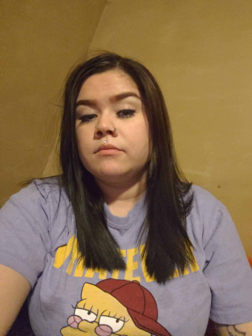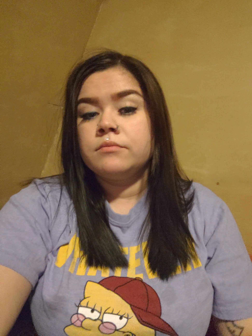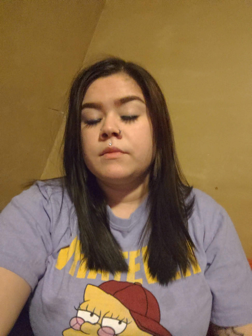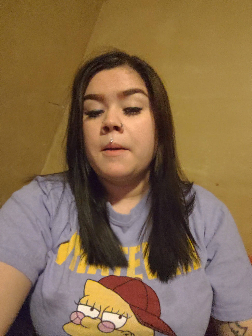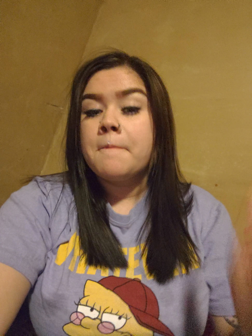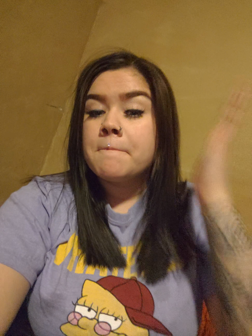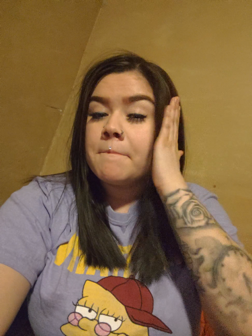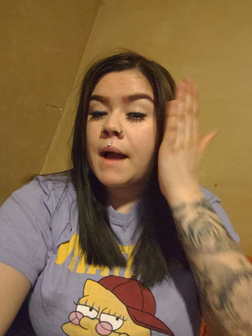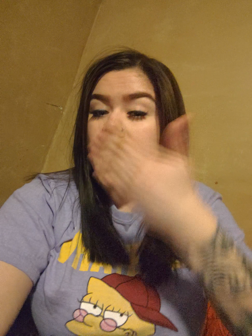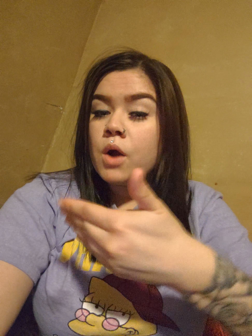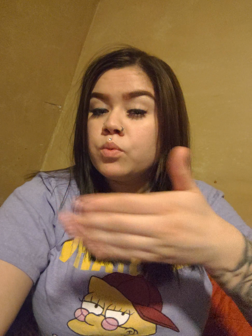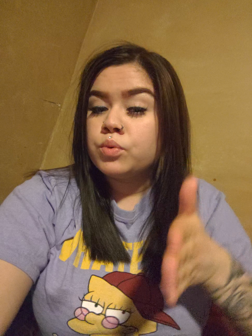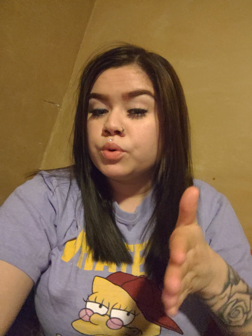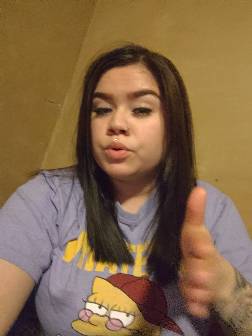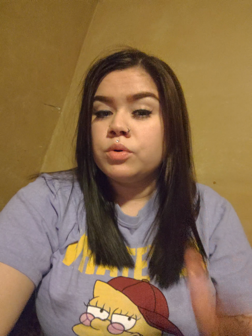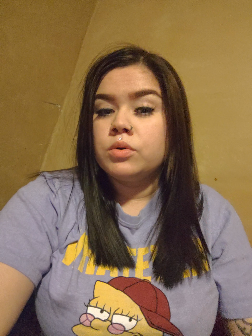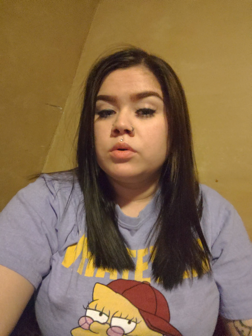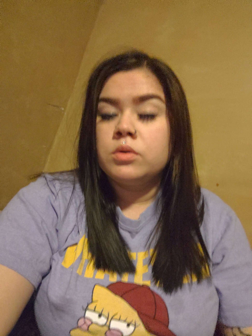bedroom